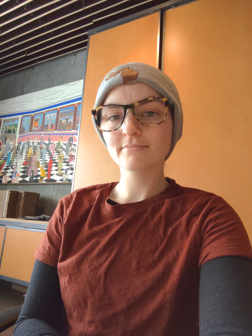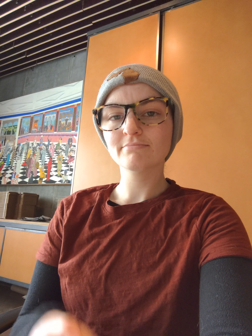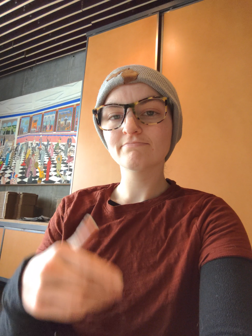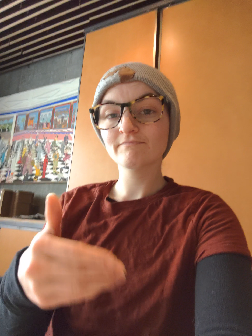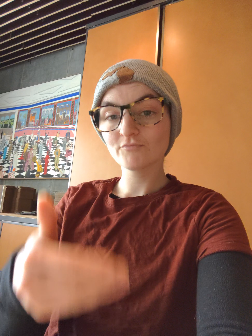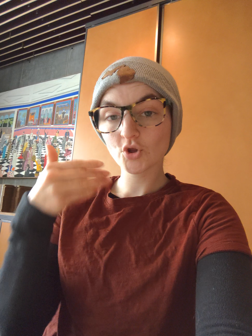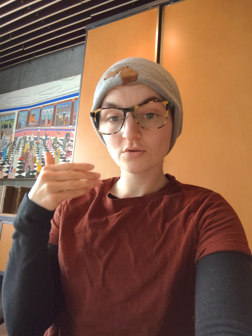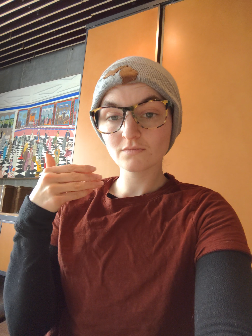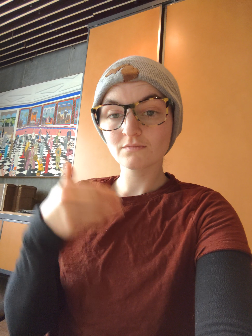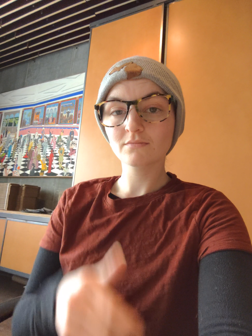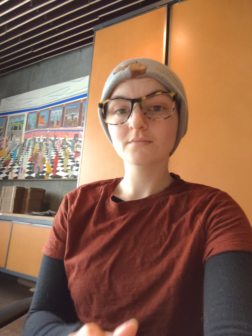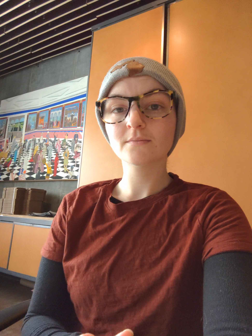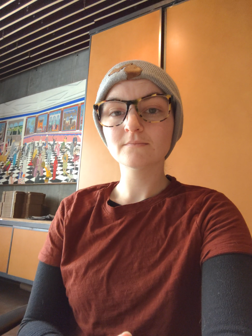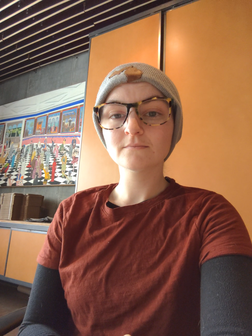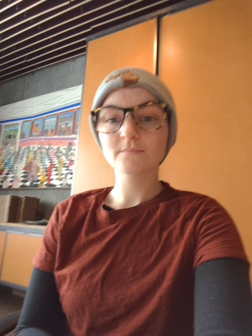before